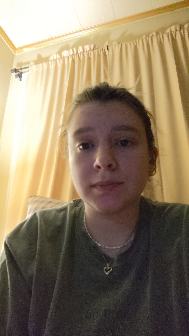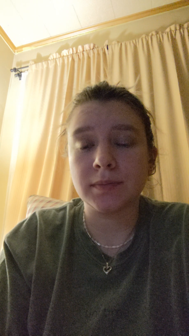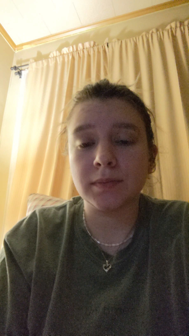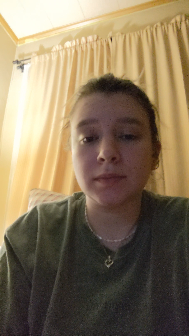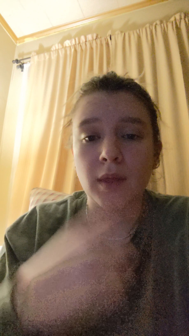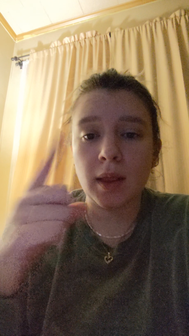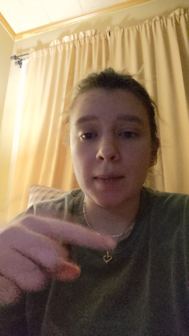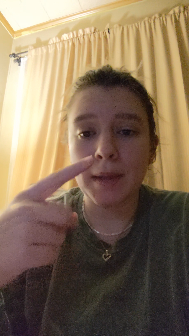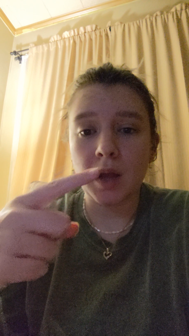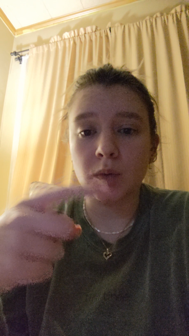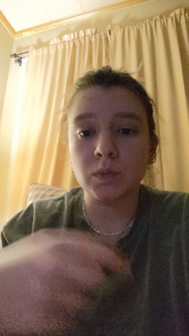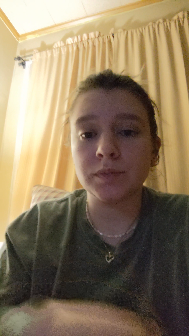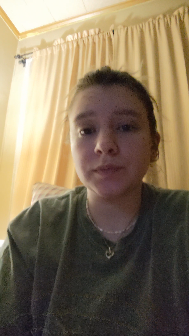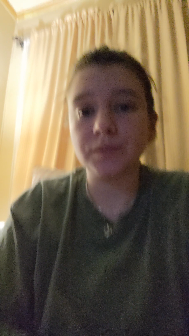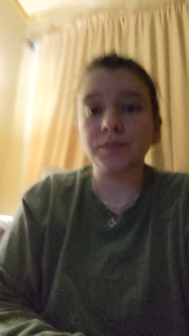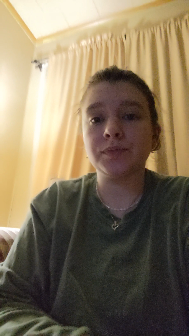about